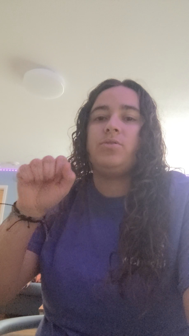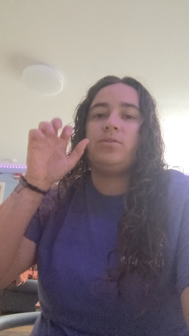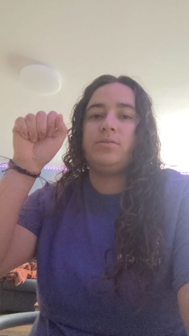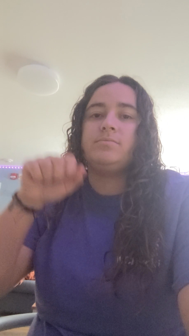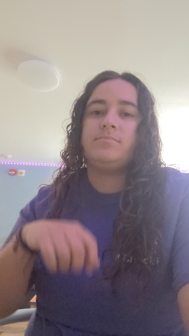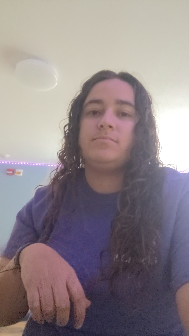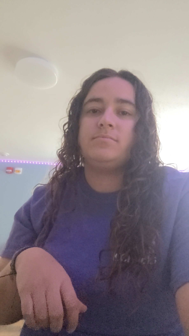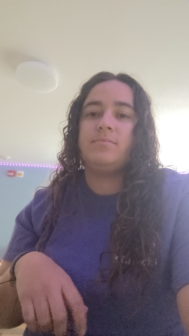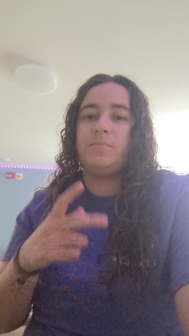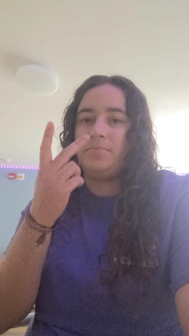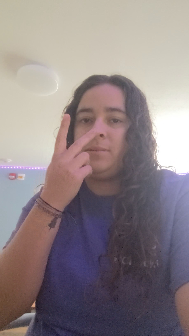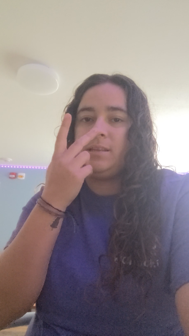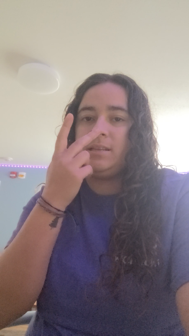penis